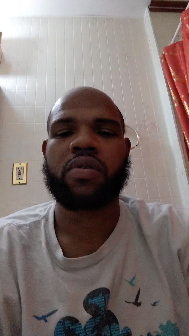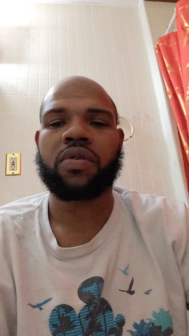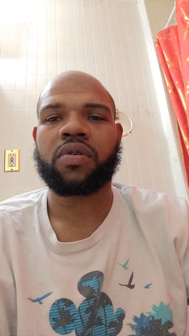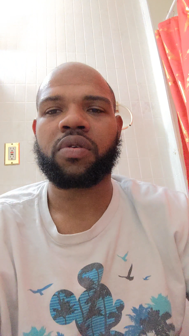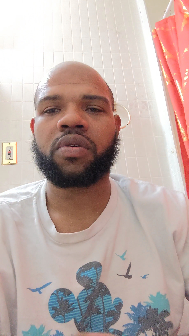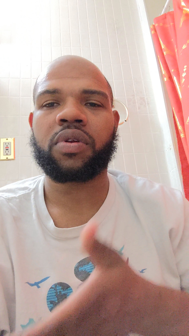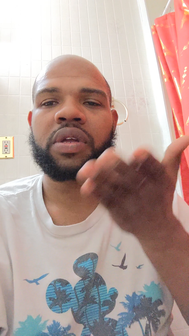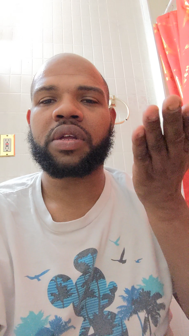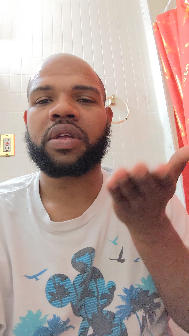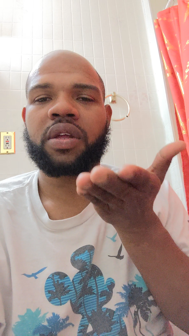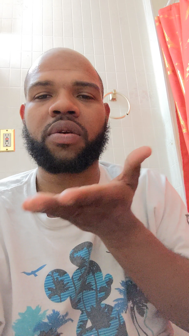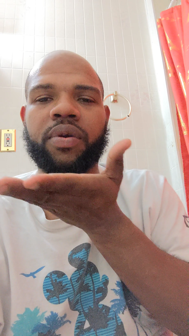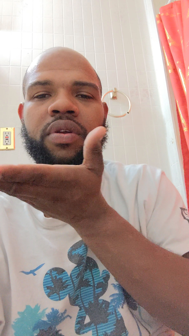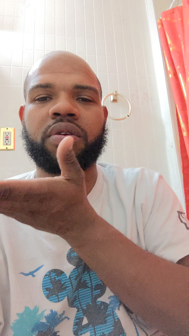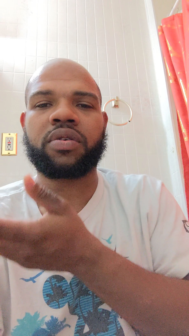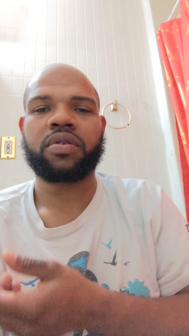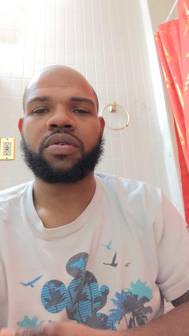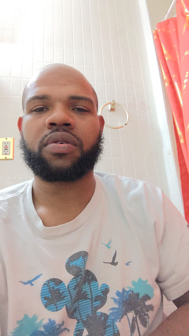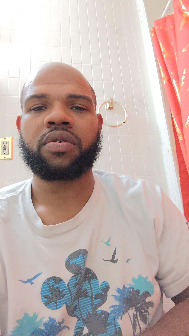carry